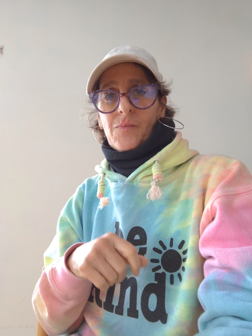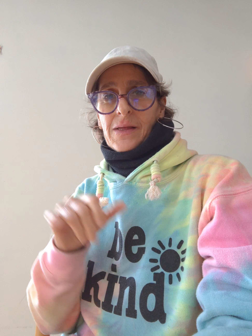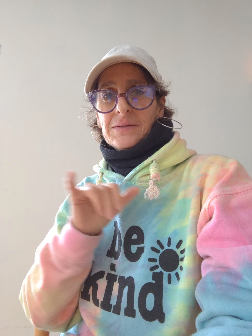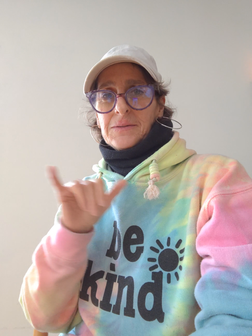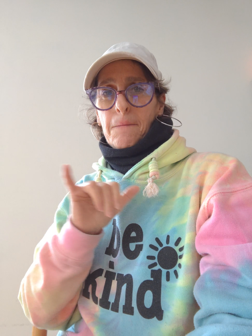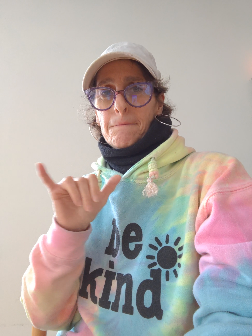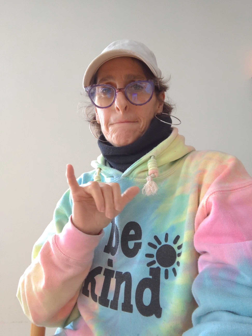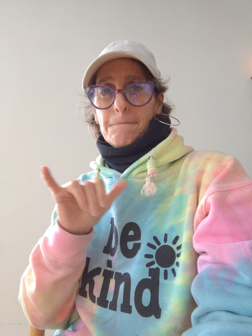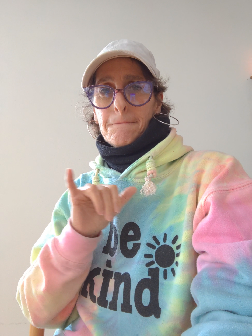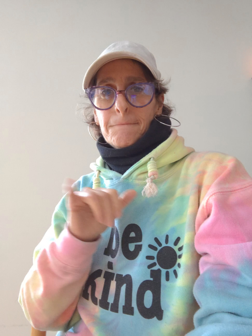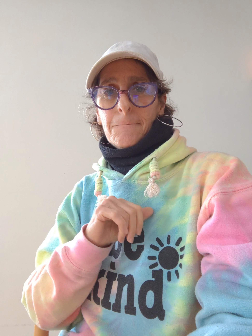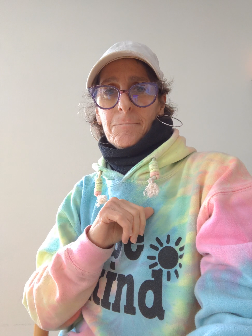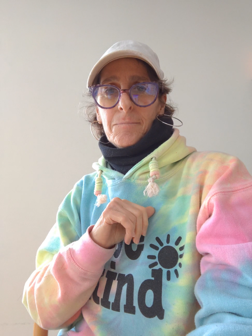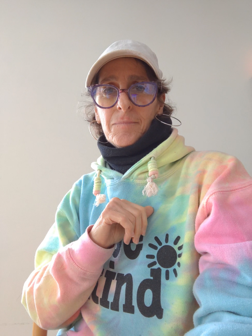same